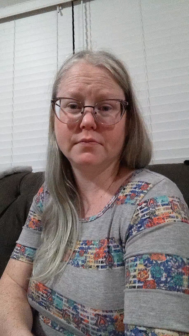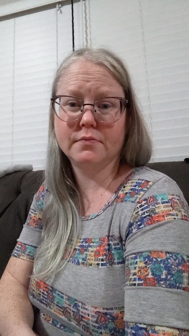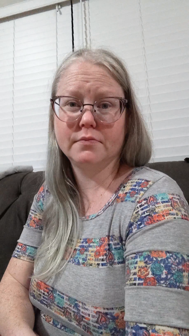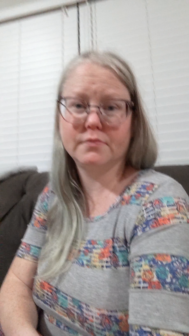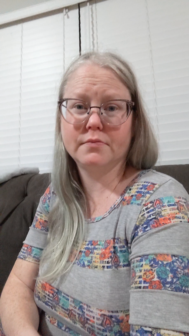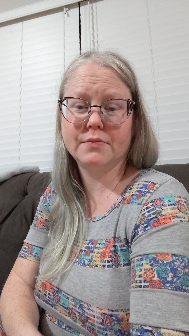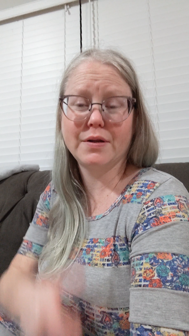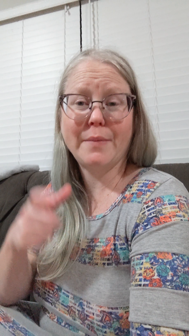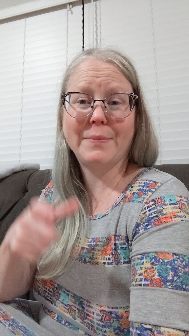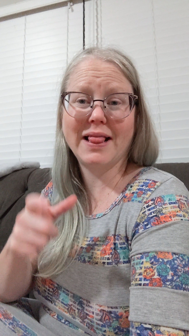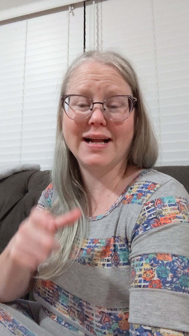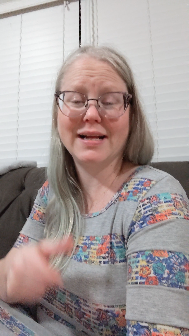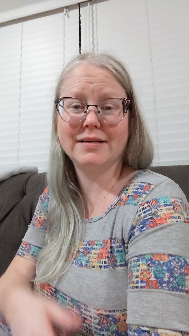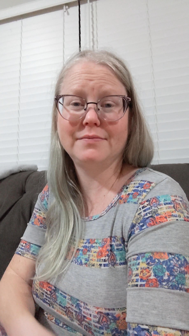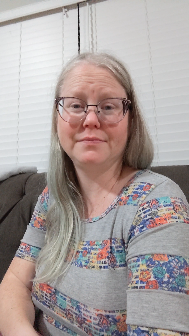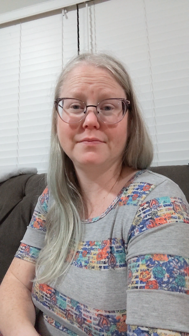plate